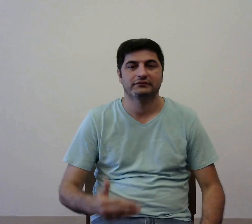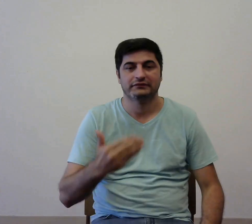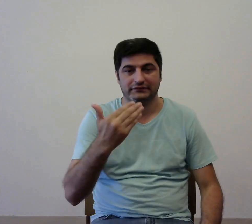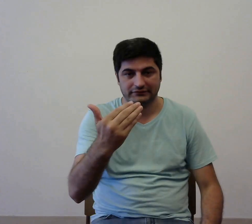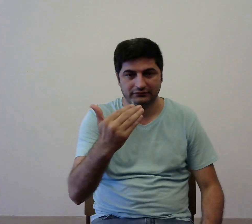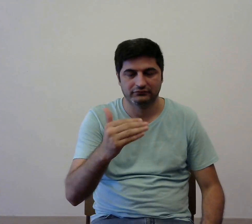siz